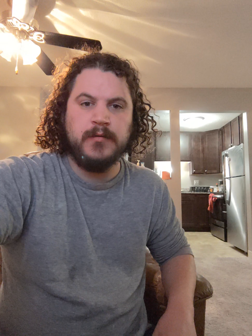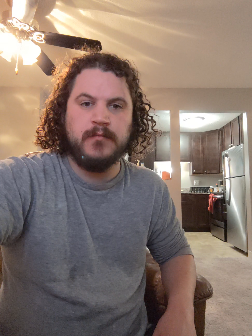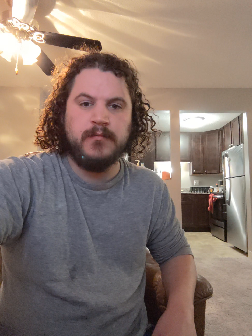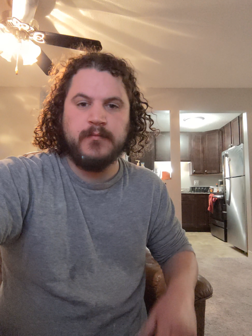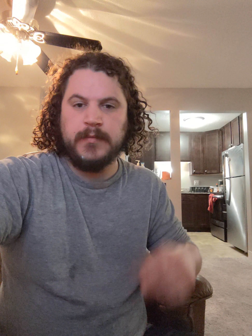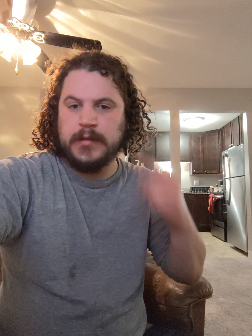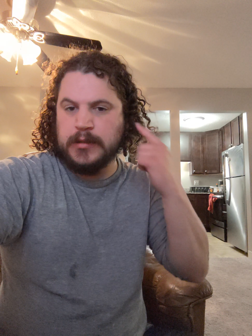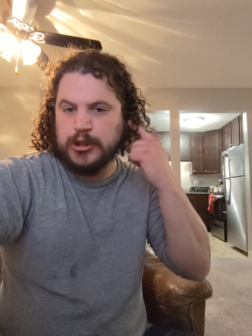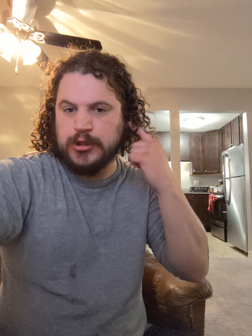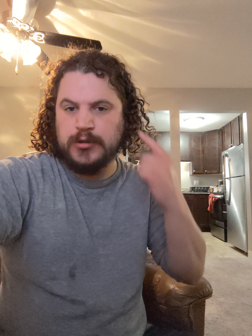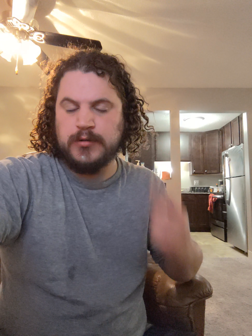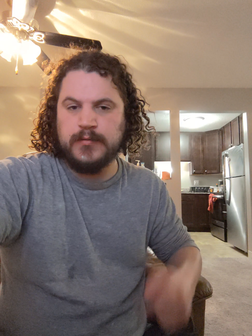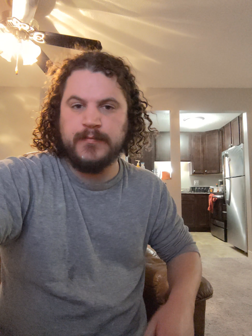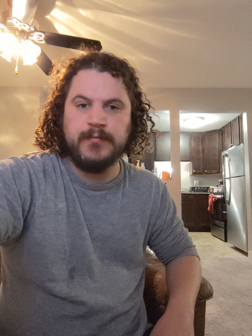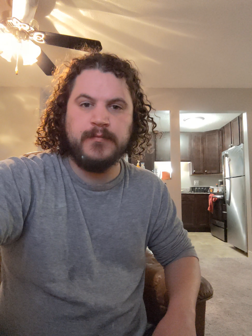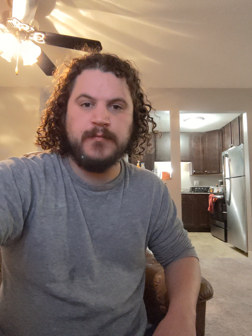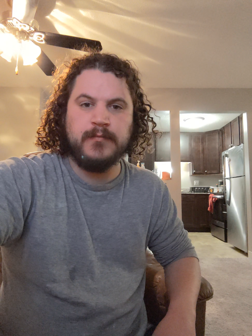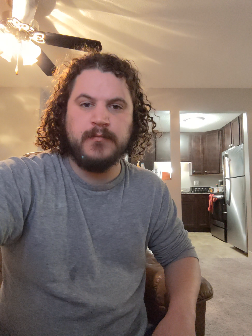hear